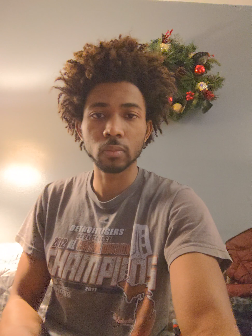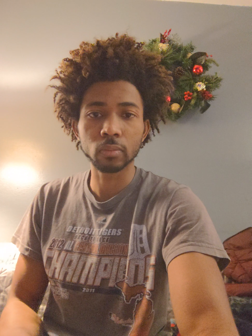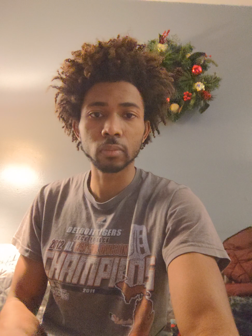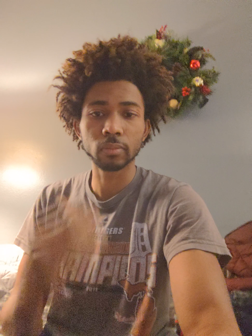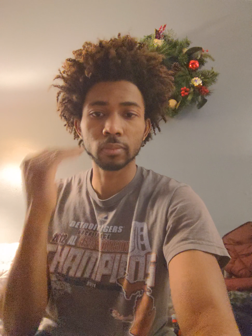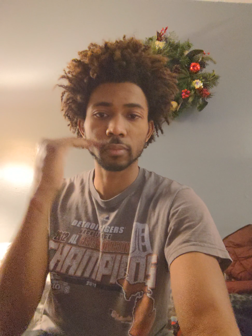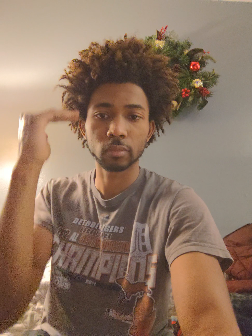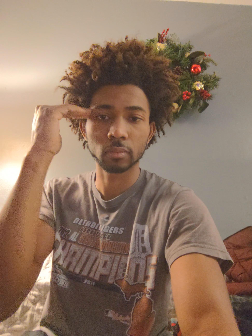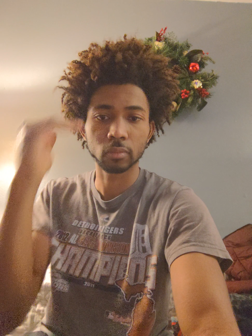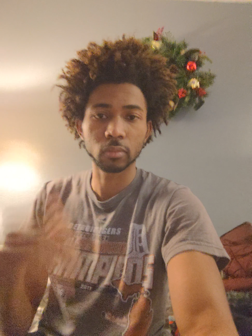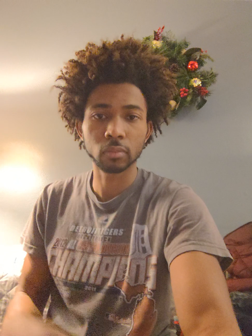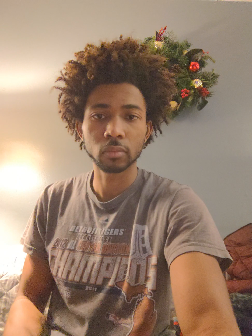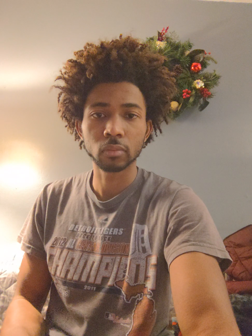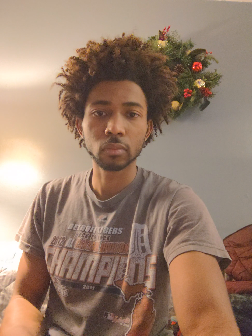head